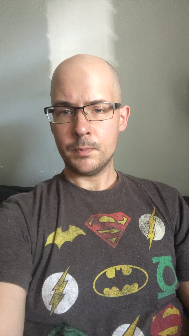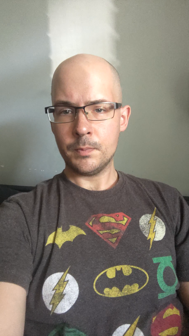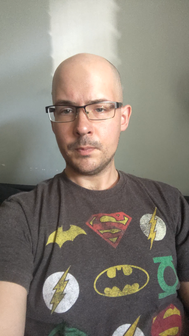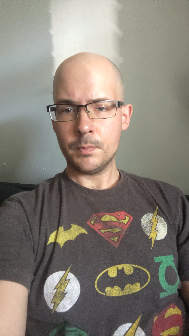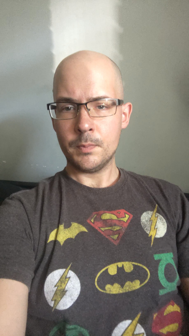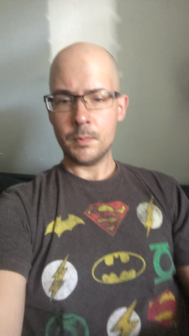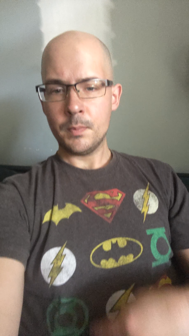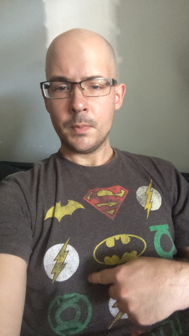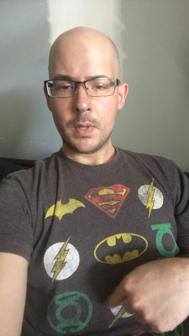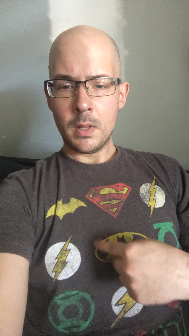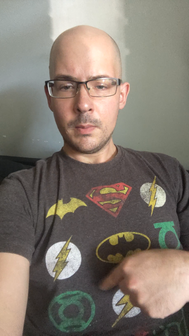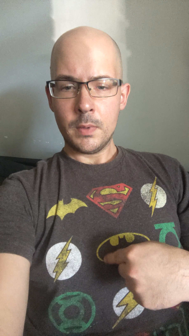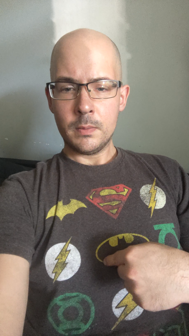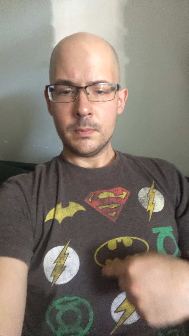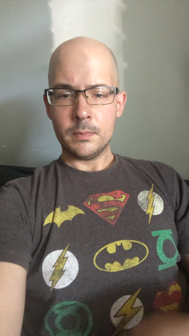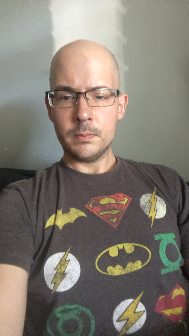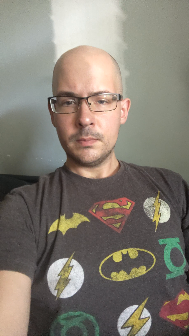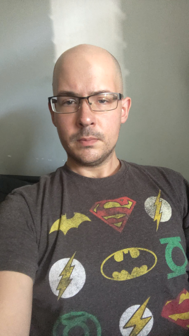belly button